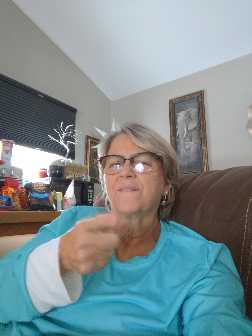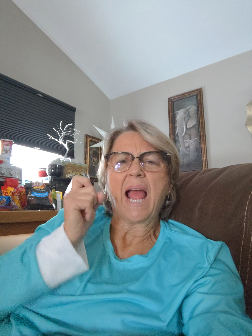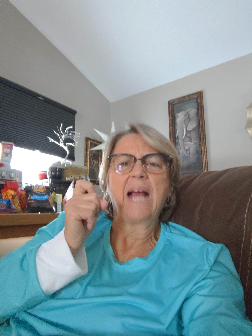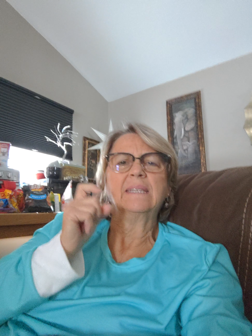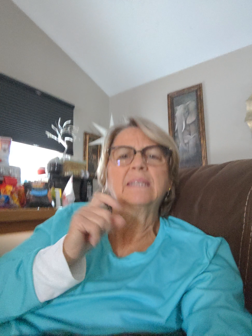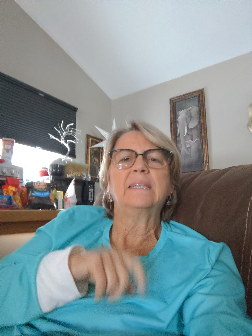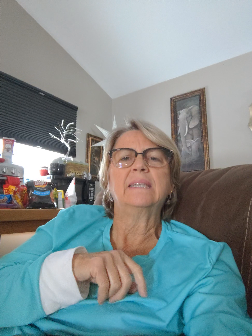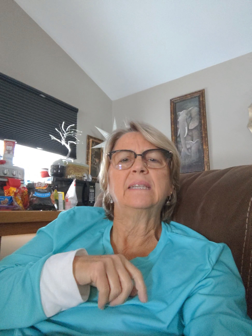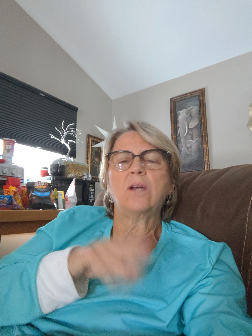fast